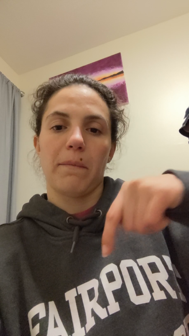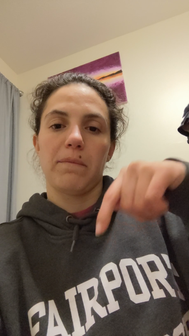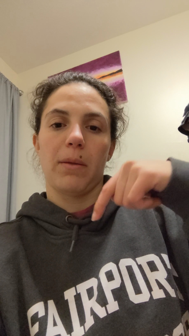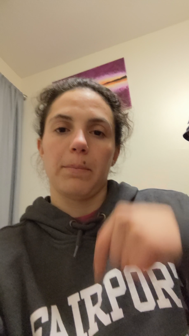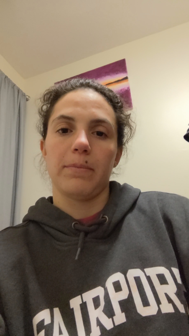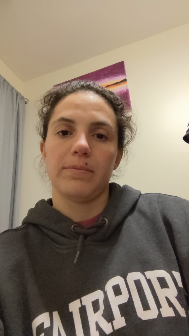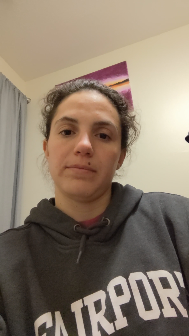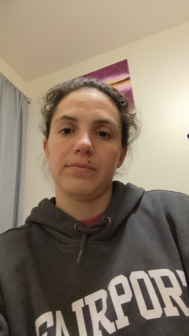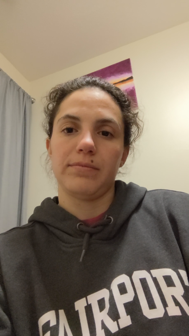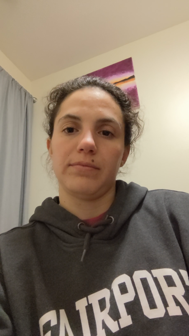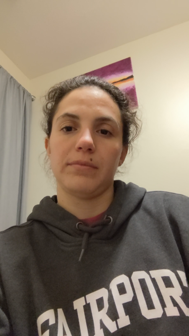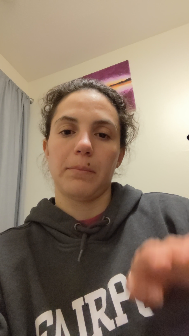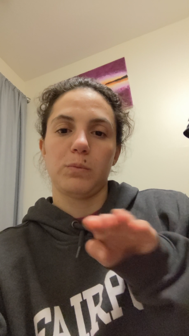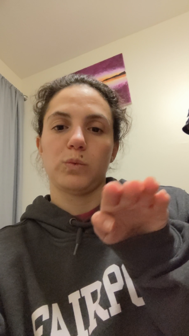boots